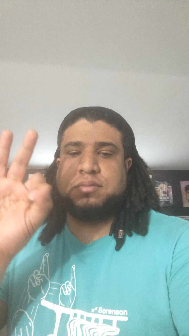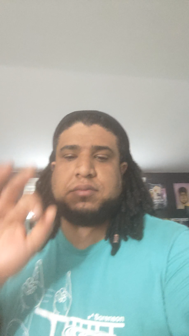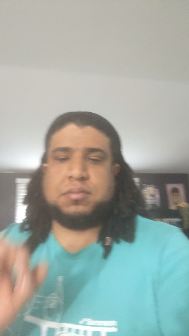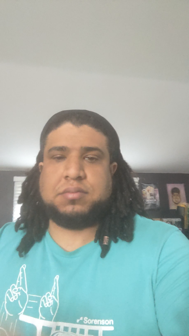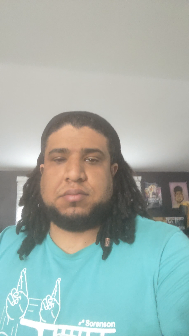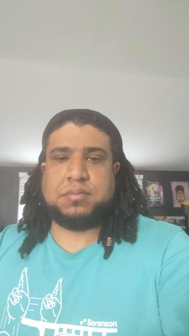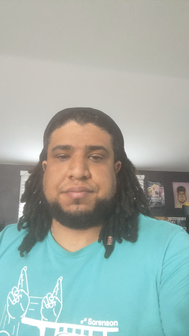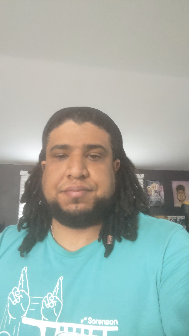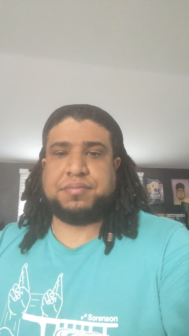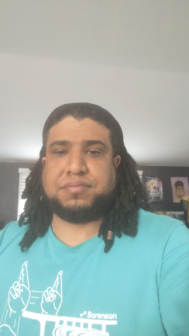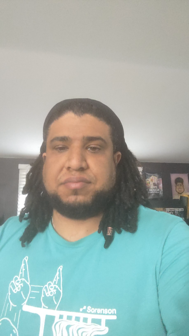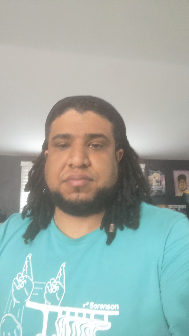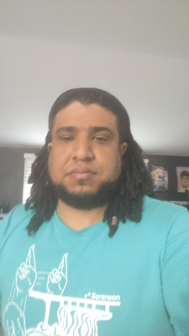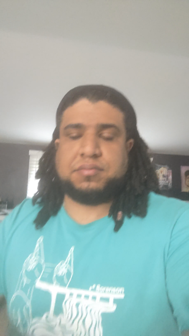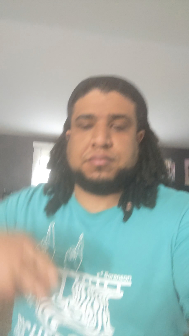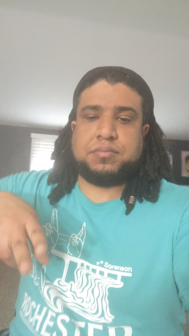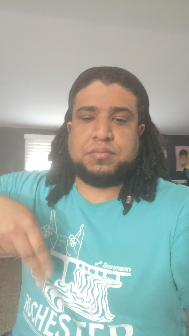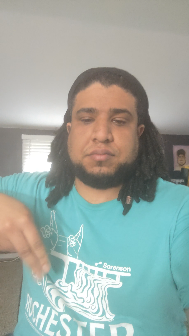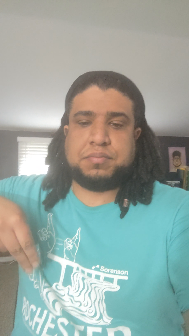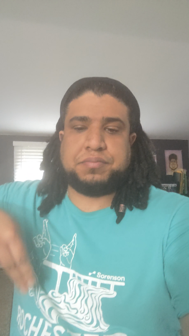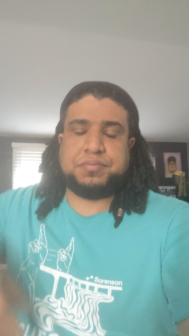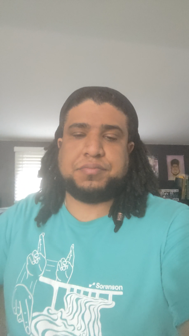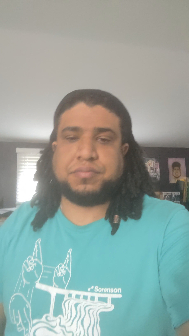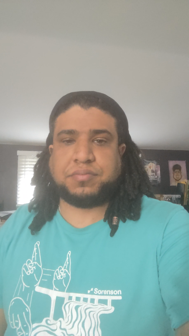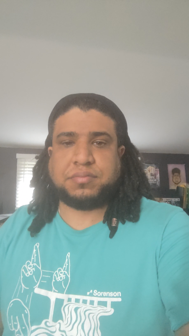diaper